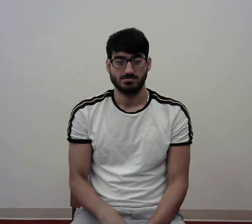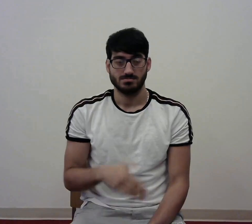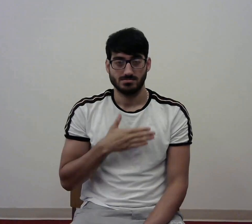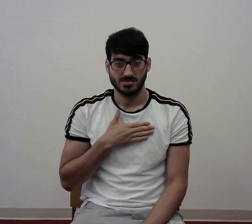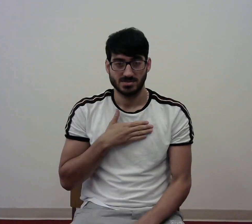mən